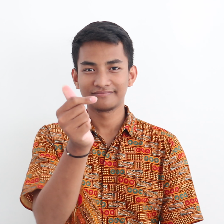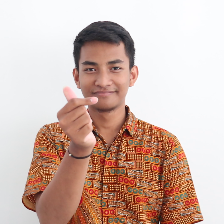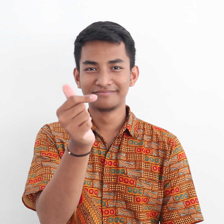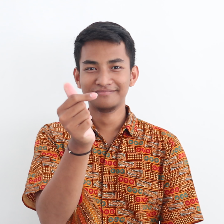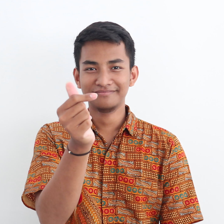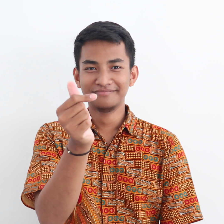R